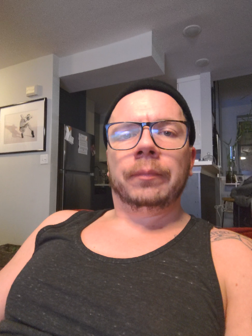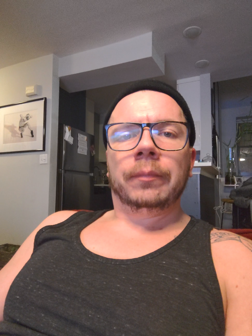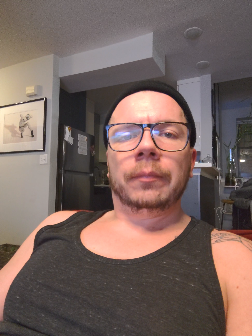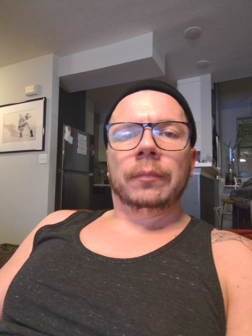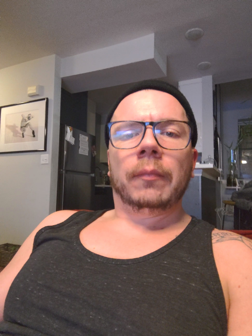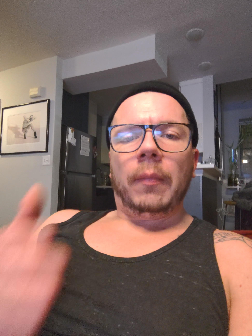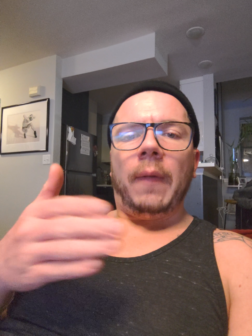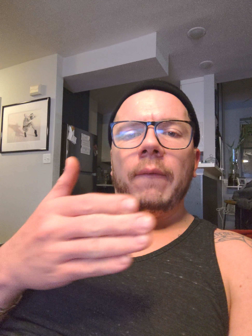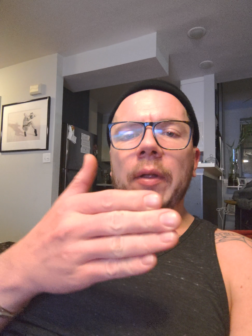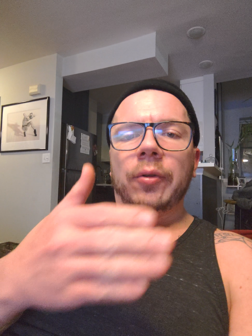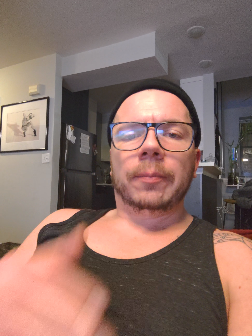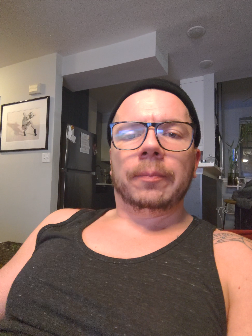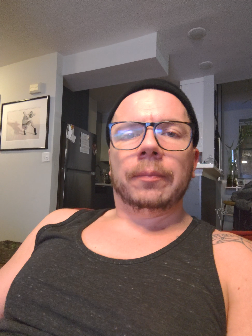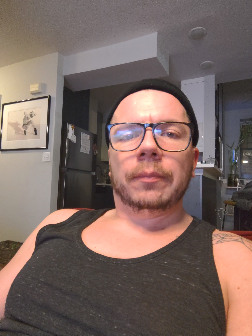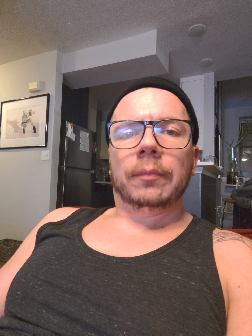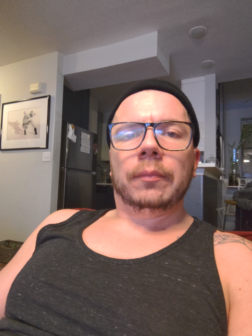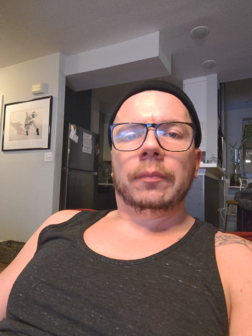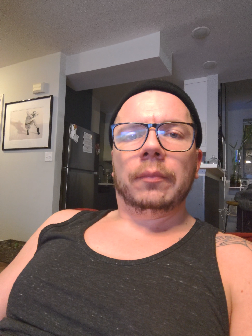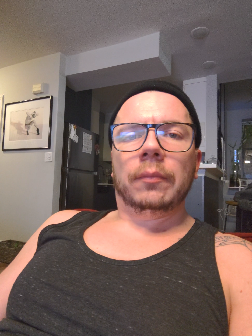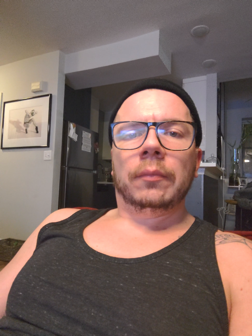fish